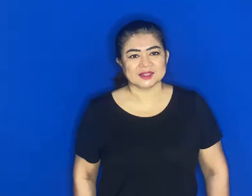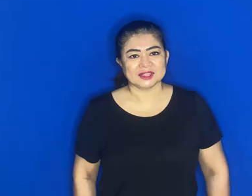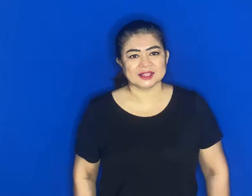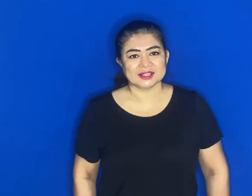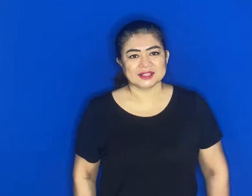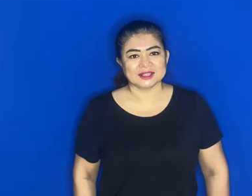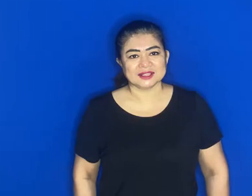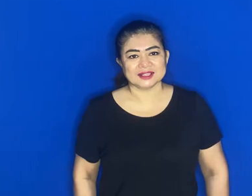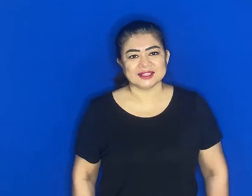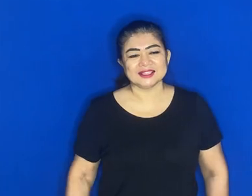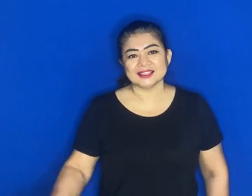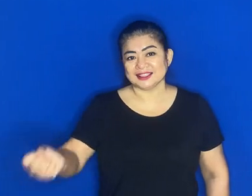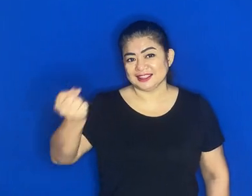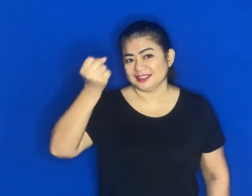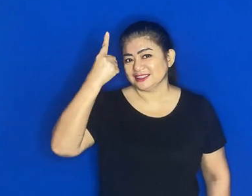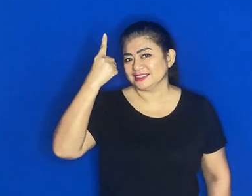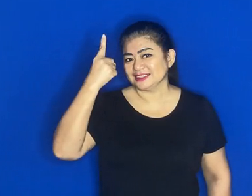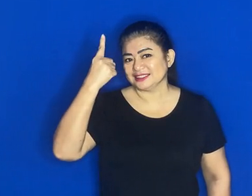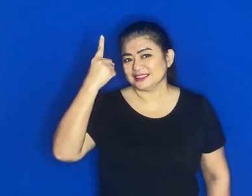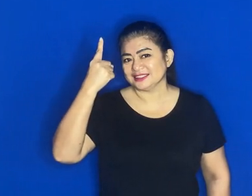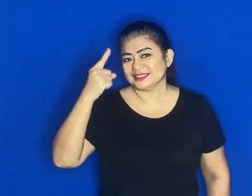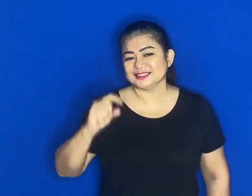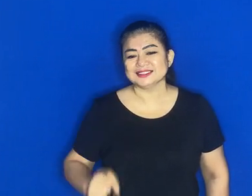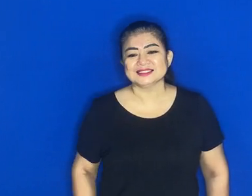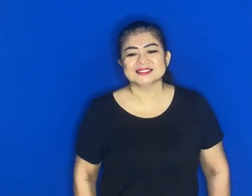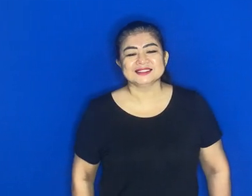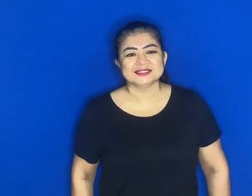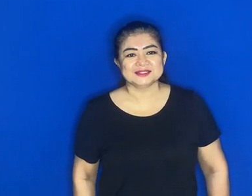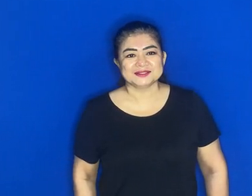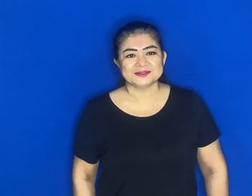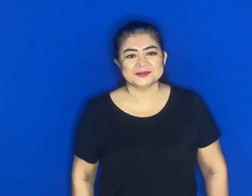understand